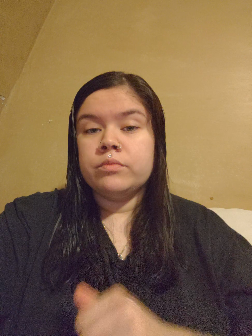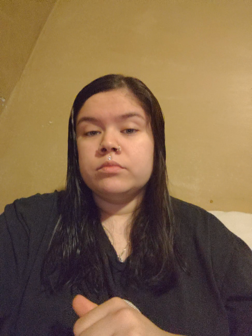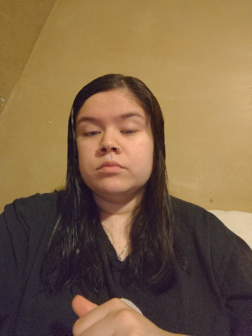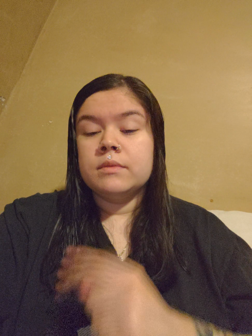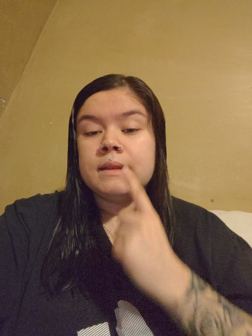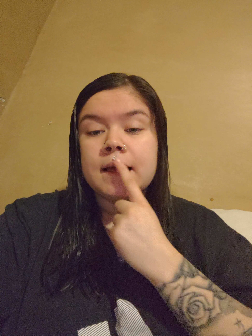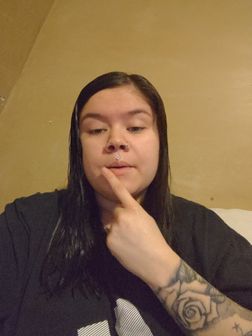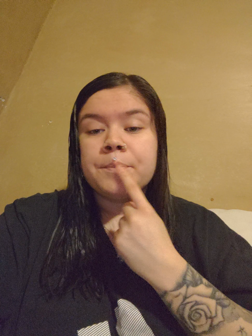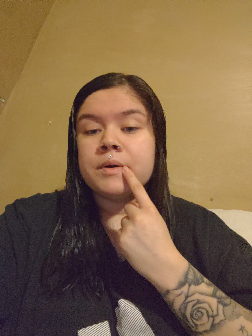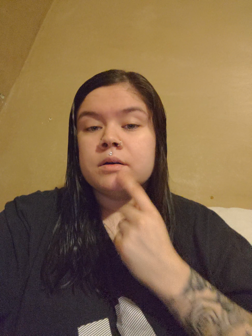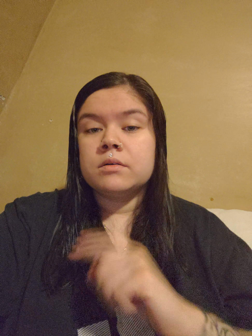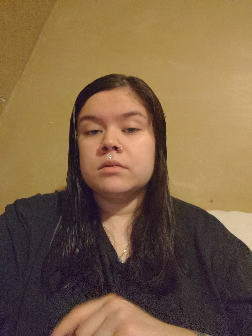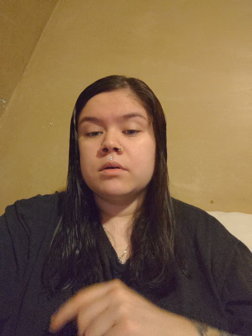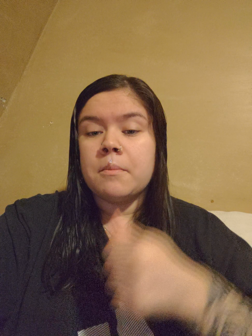lips